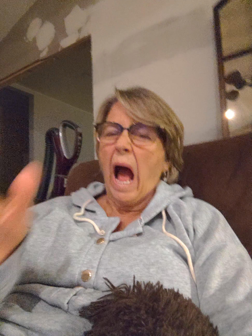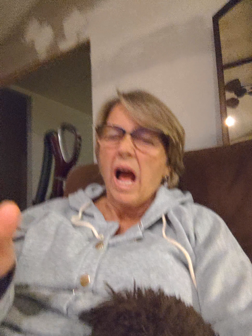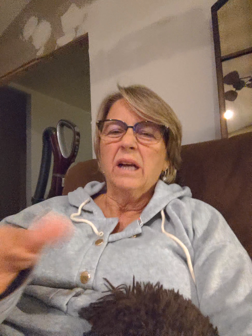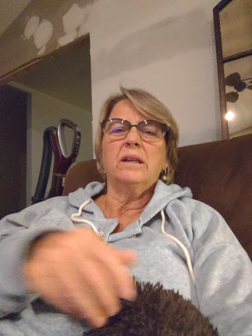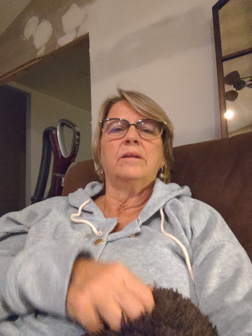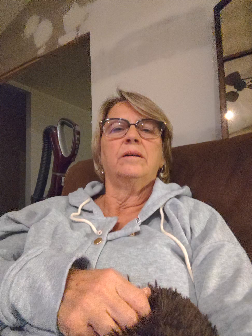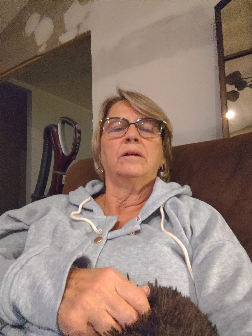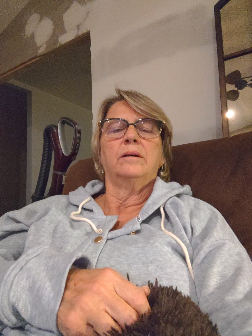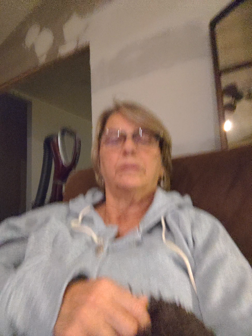yucky